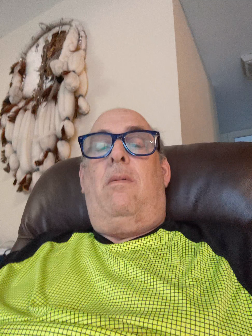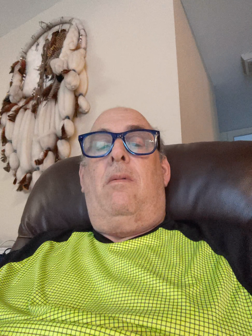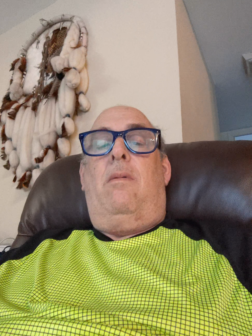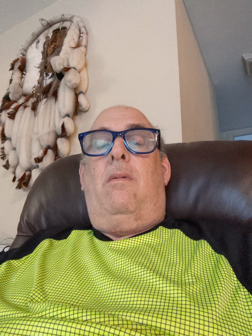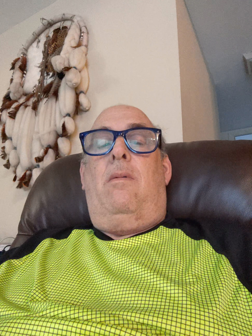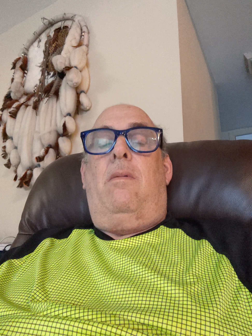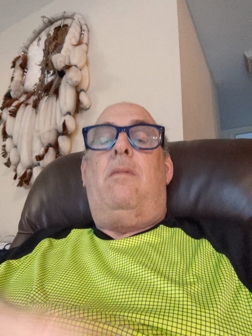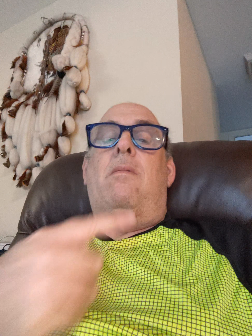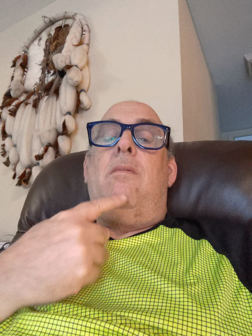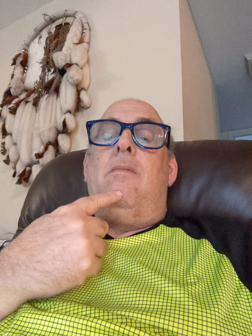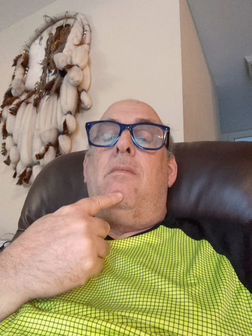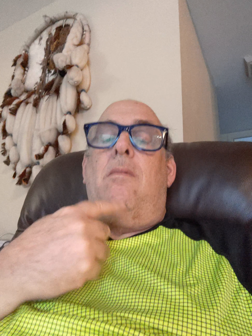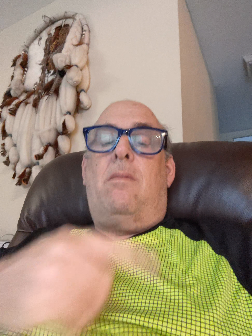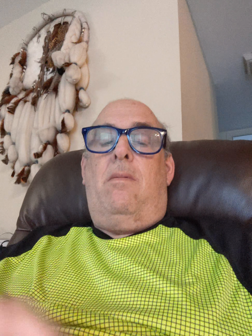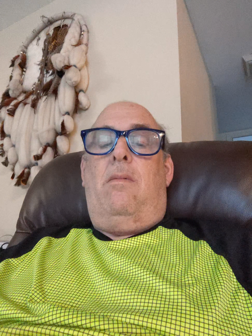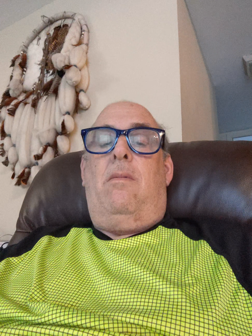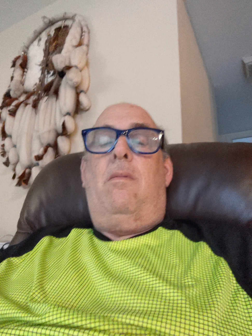chin